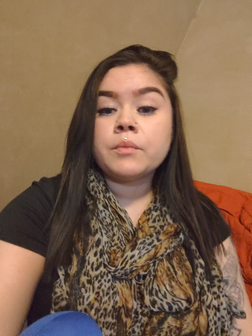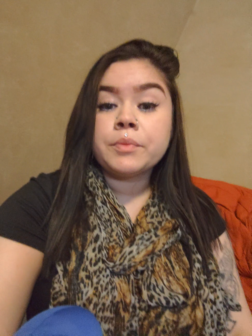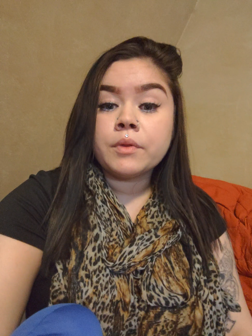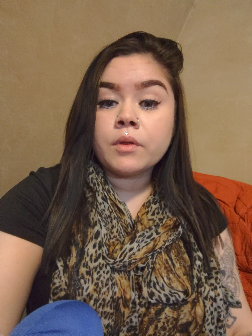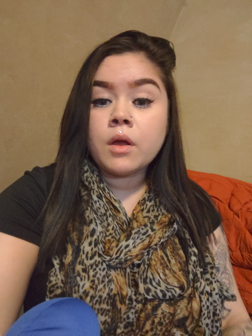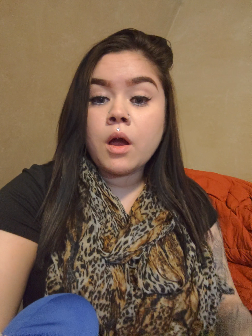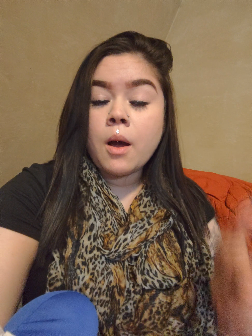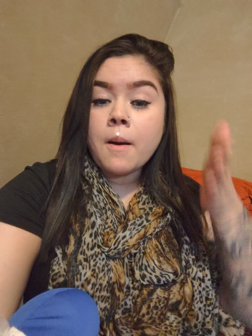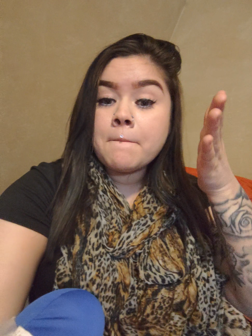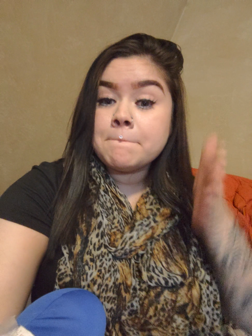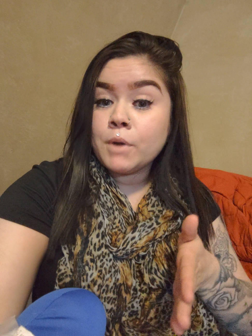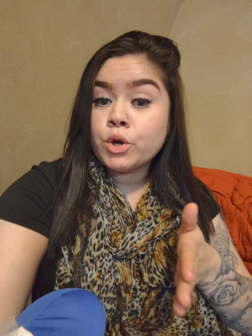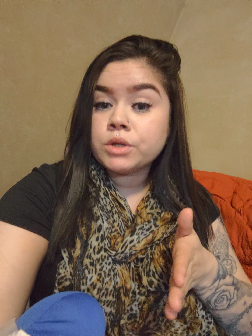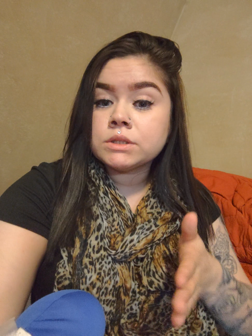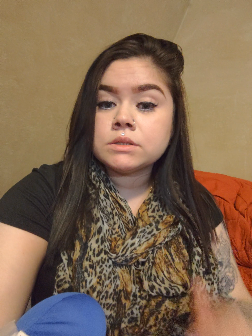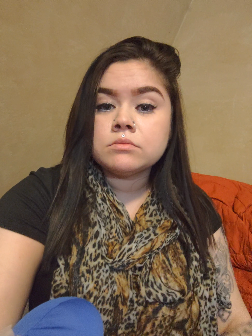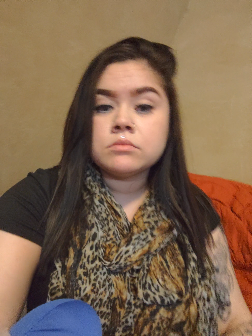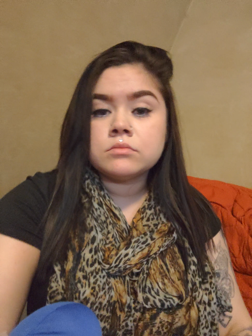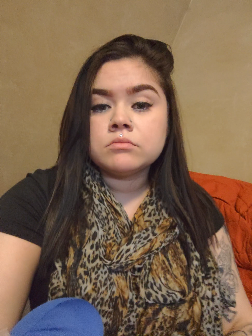person